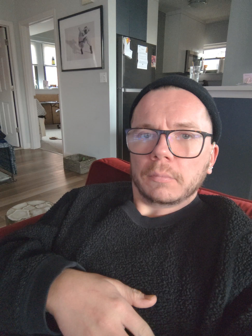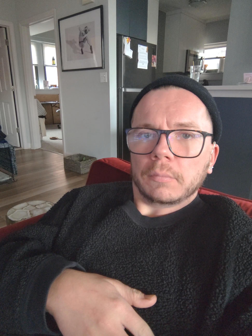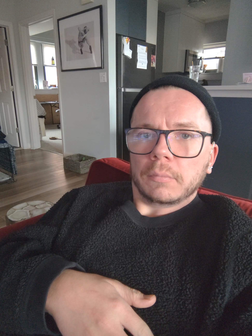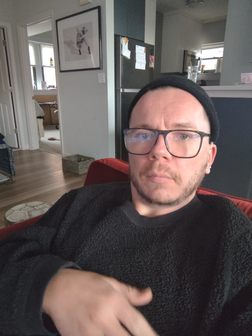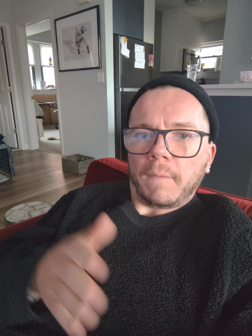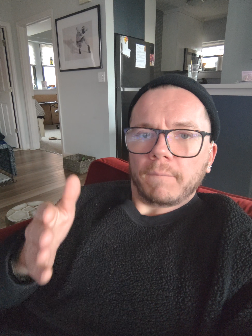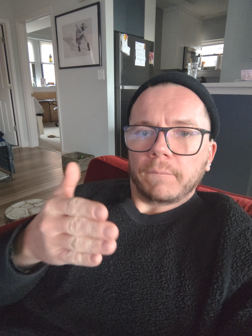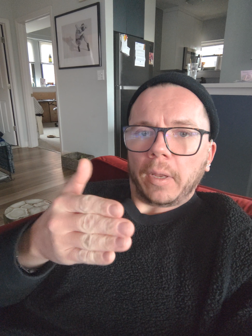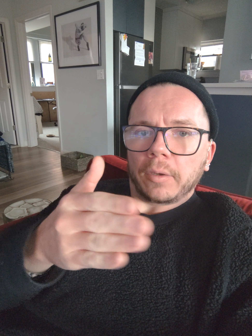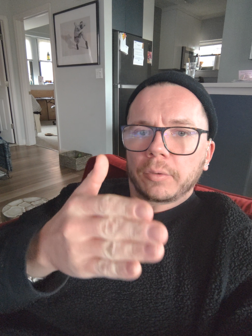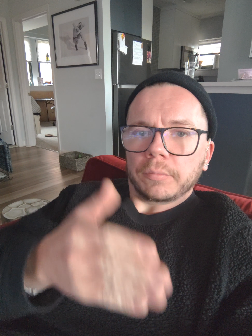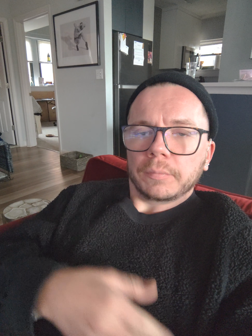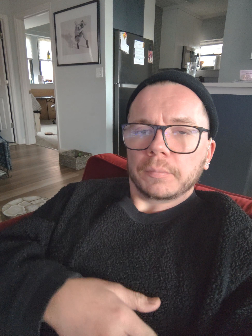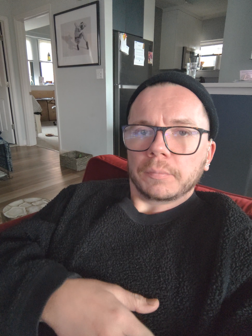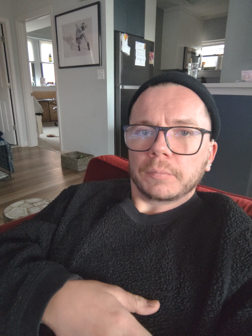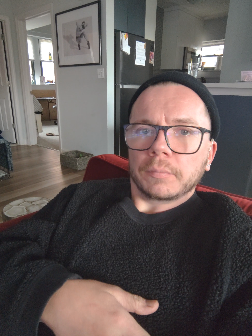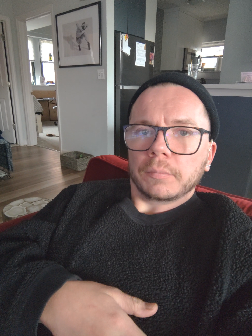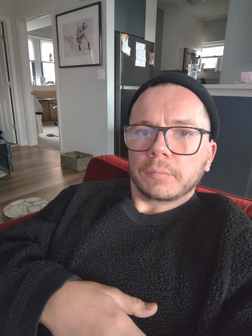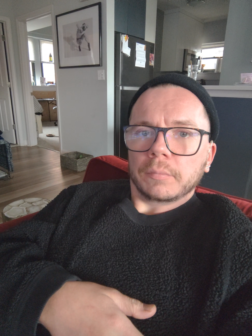fish